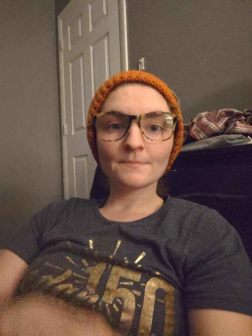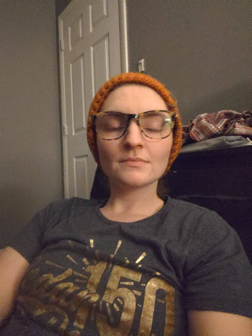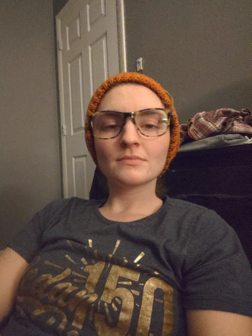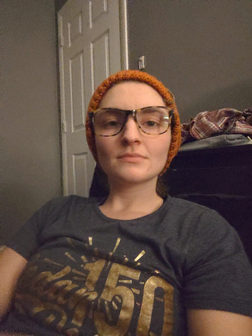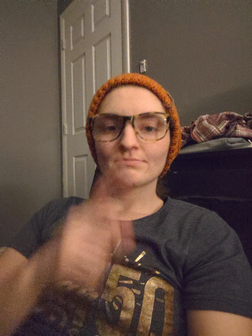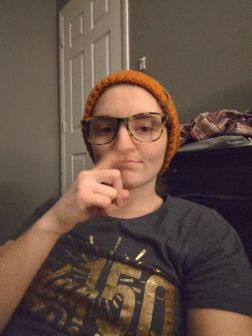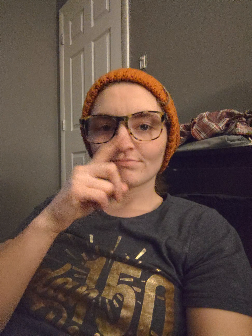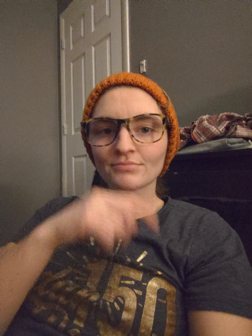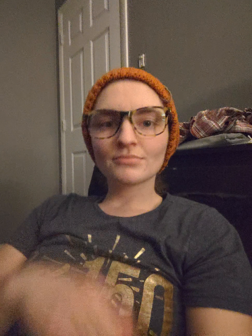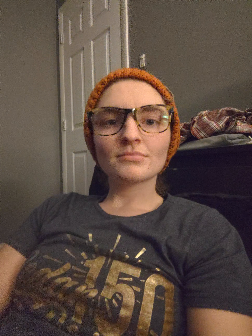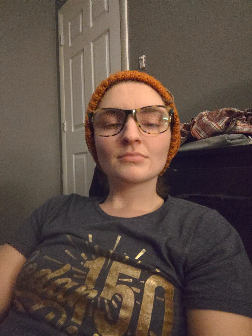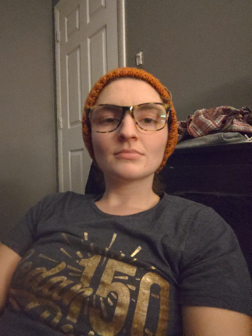mouse